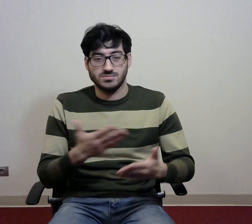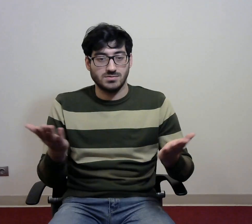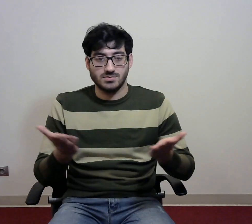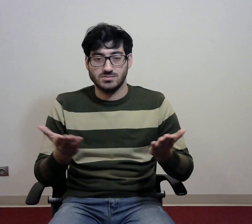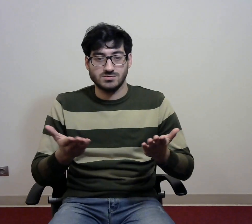hansı